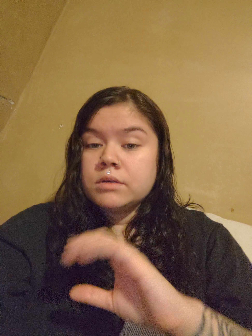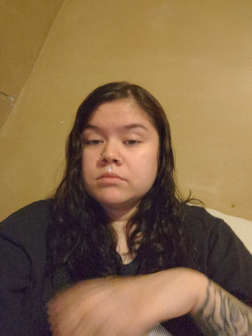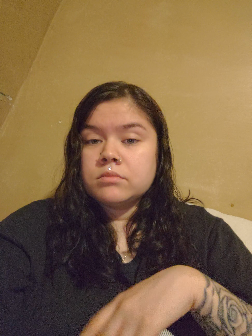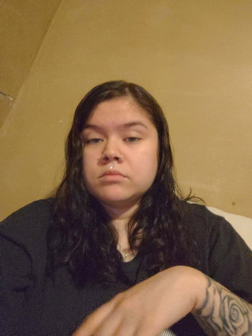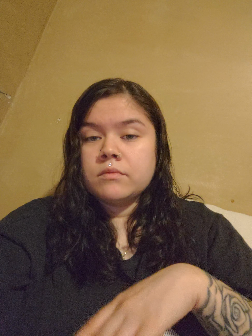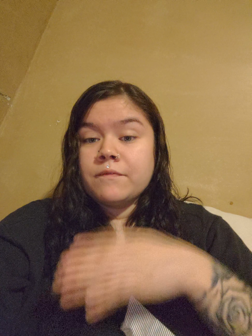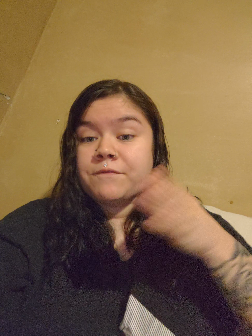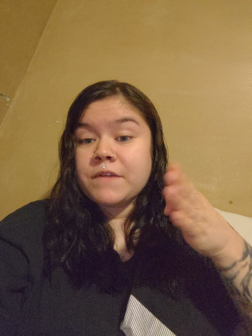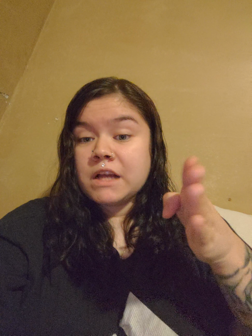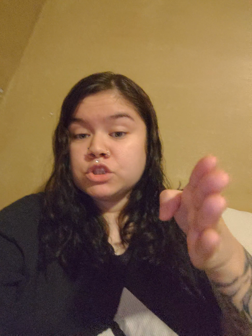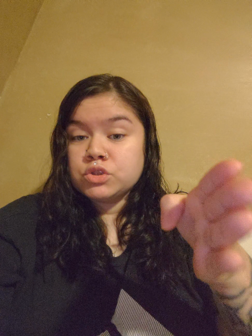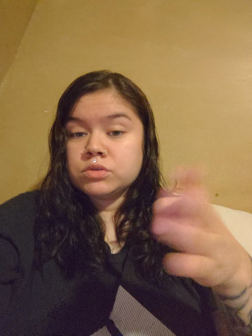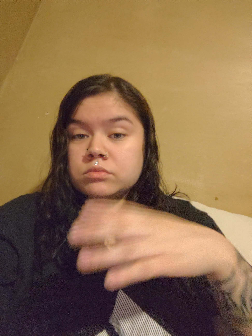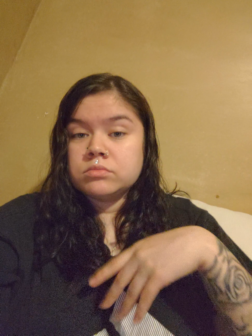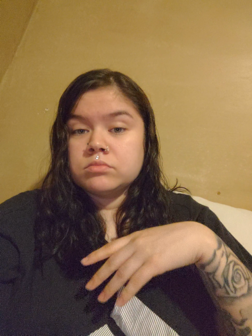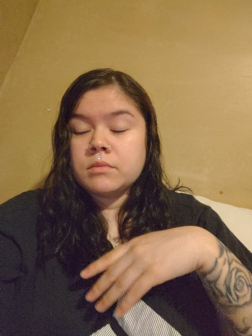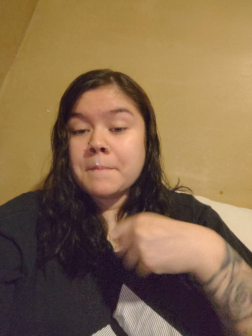fish